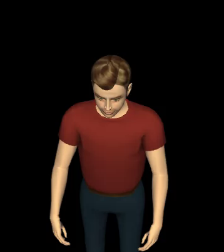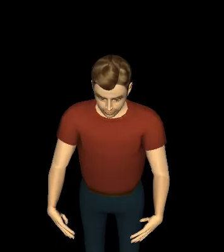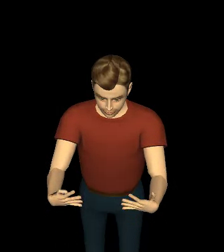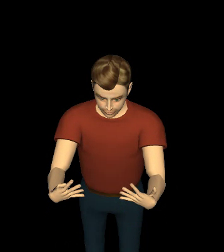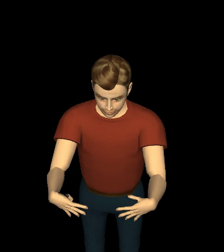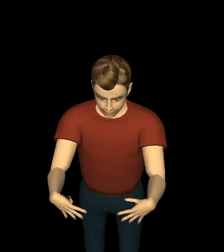19